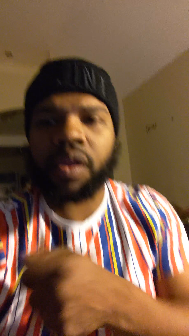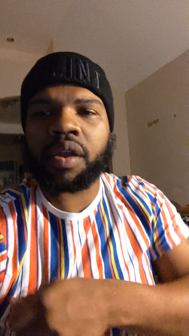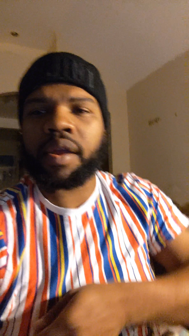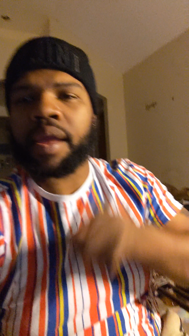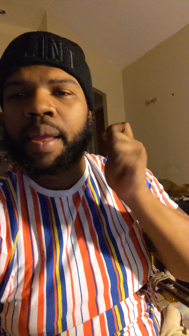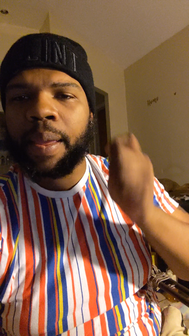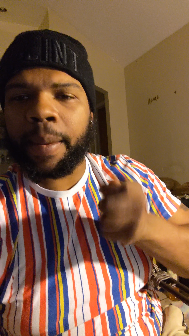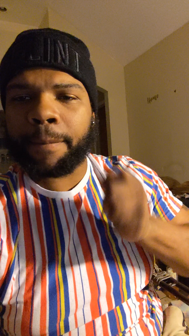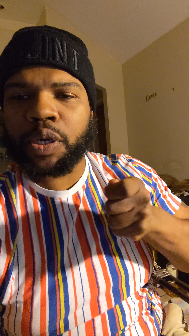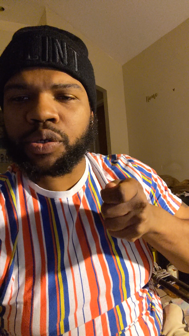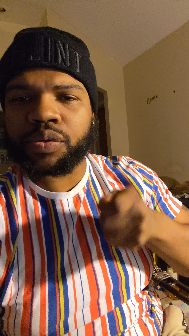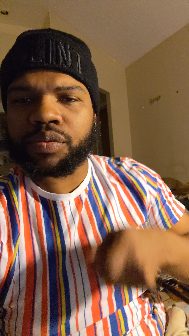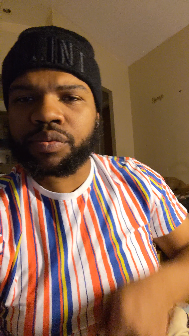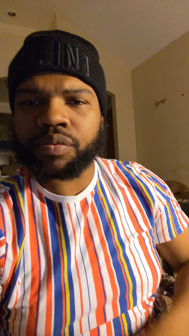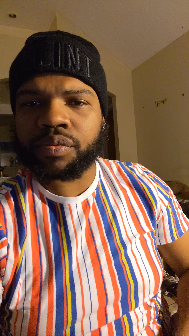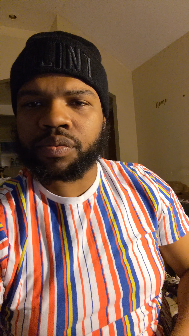hammer